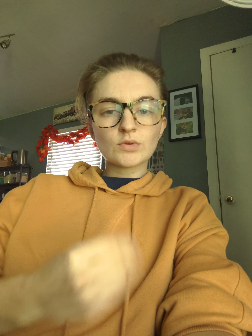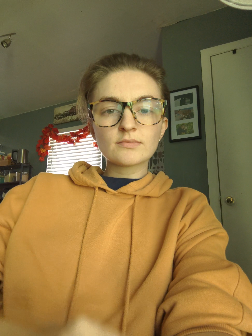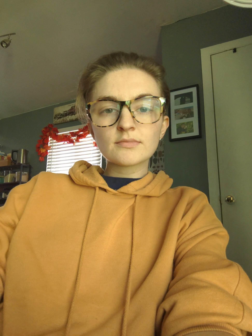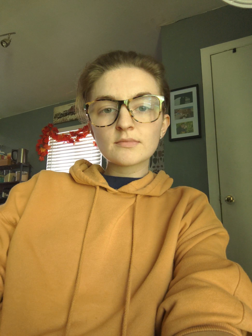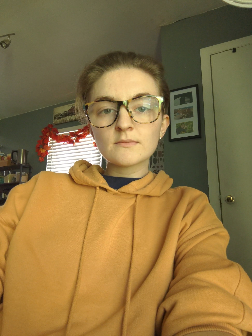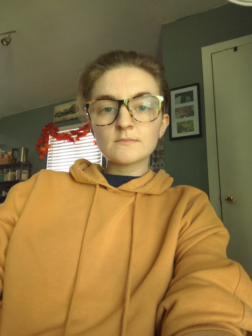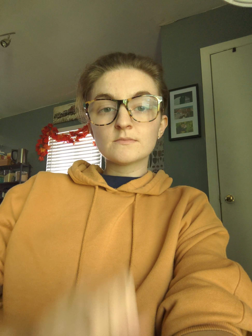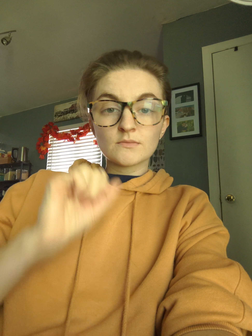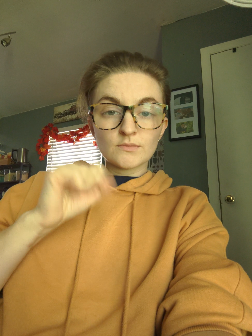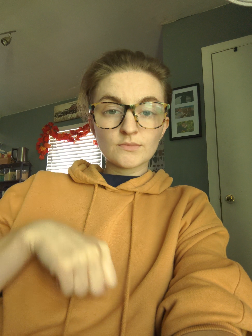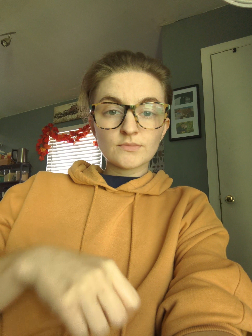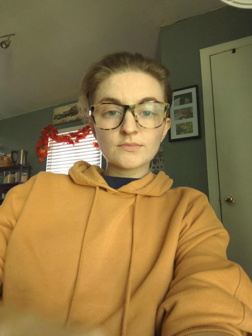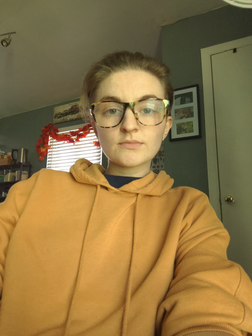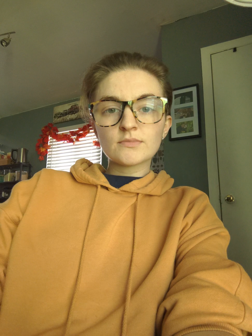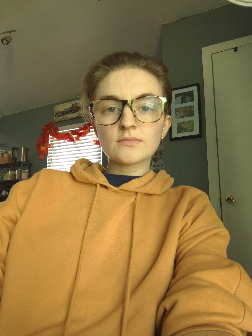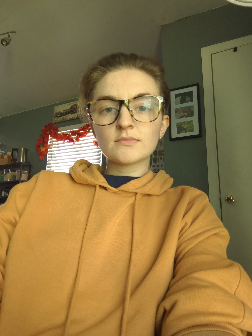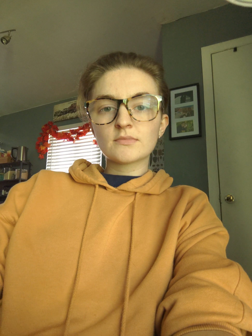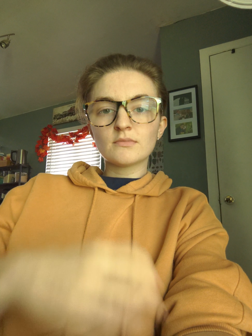could